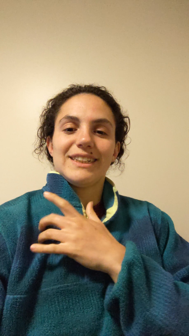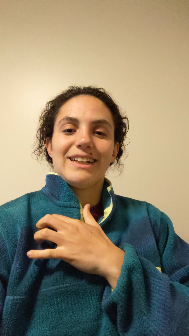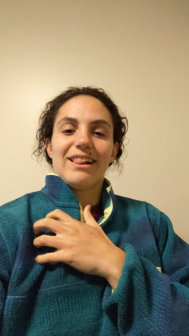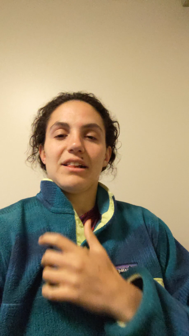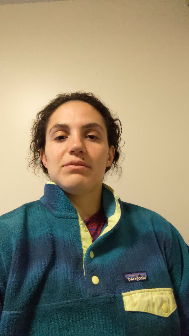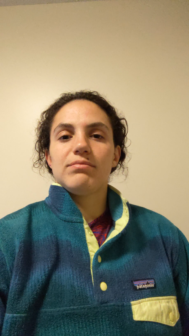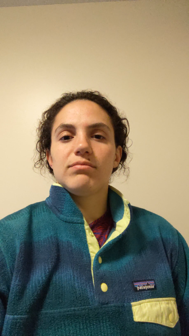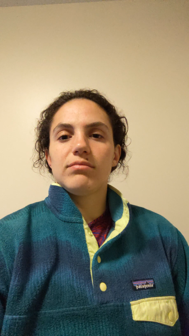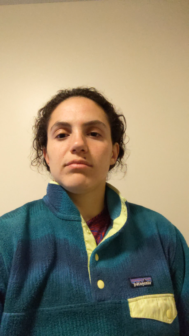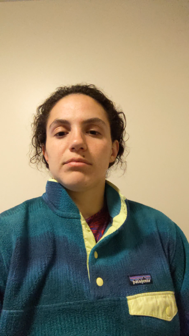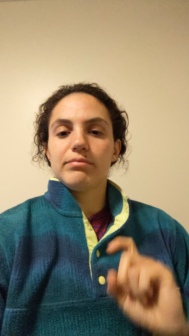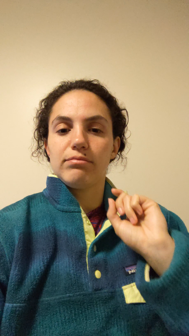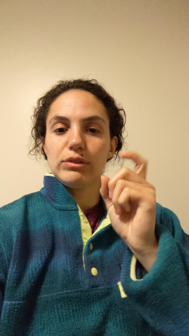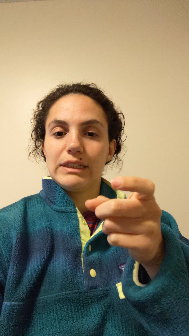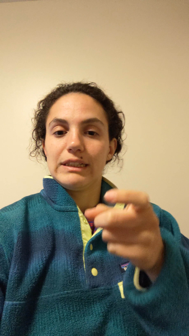present